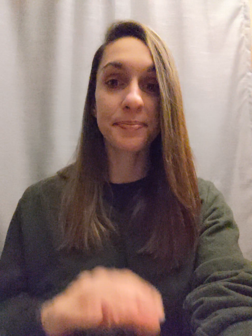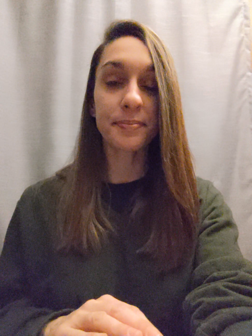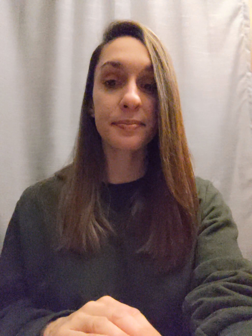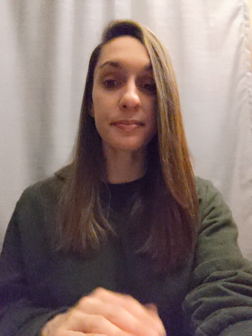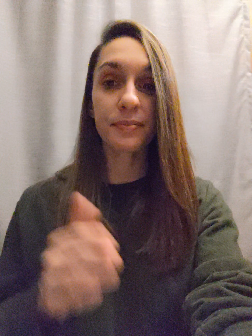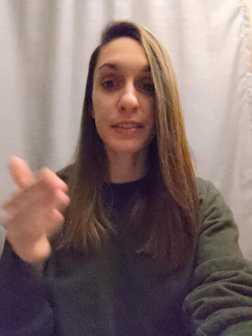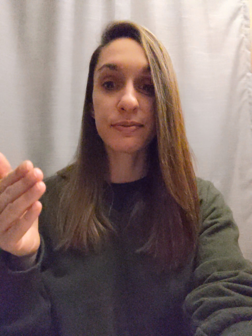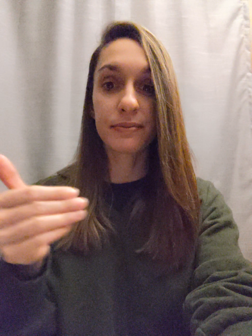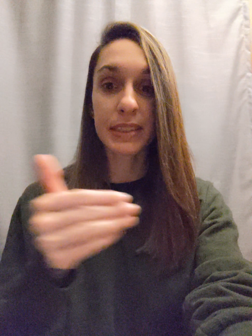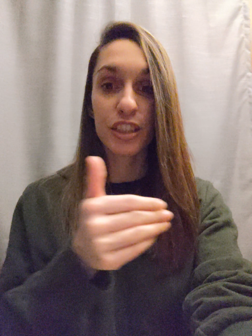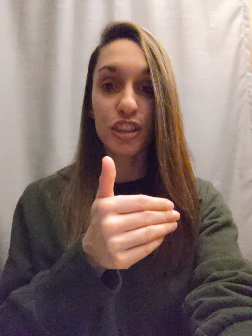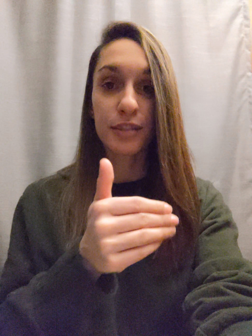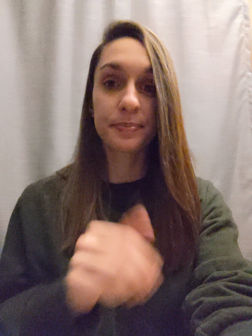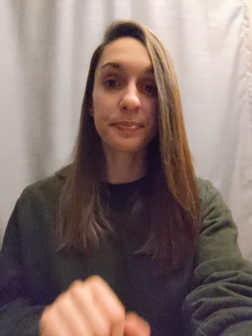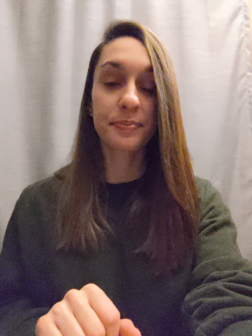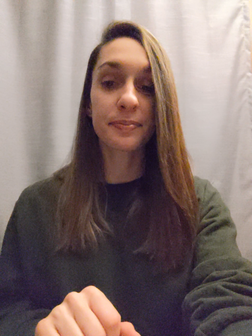fish